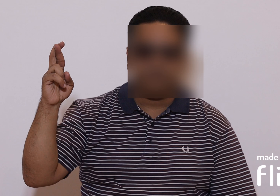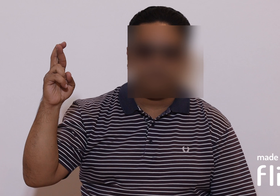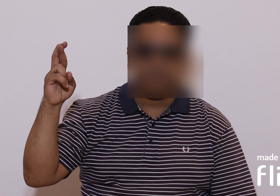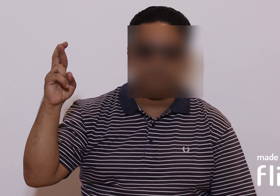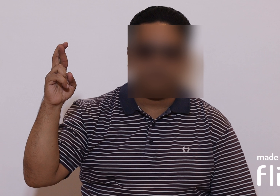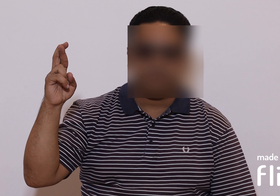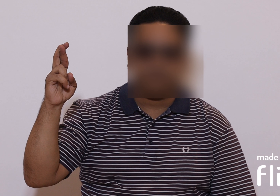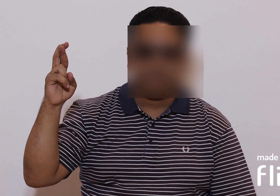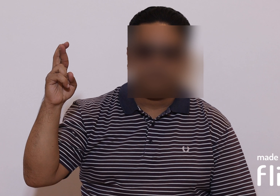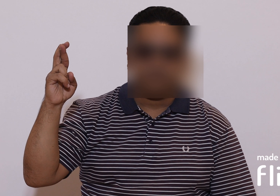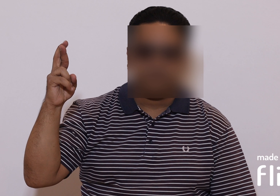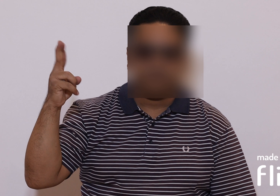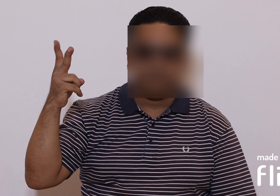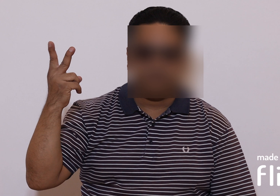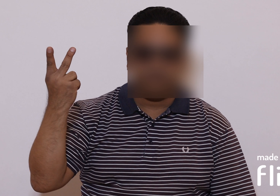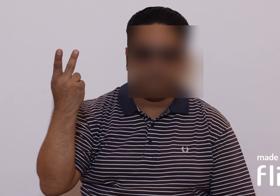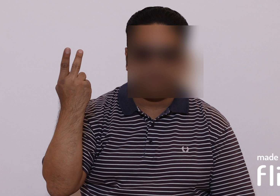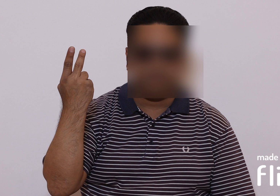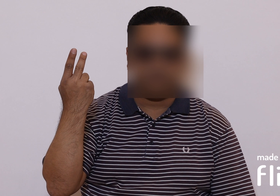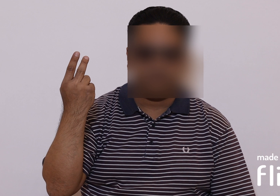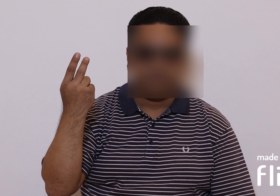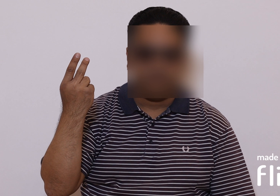ڑ